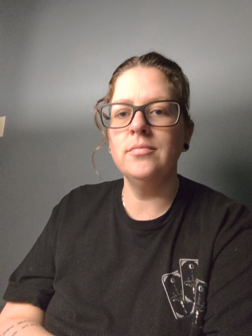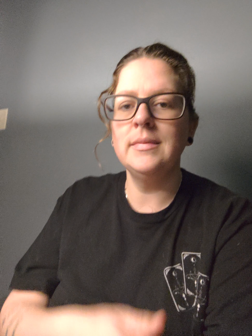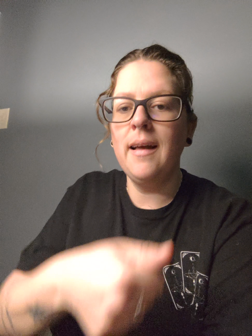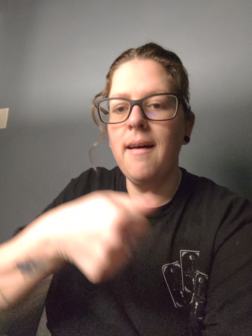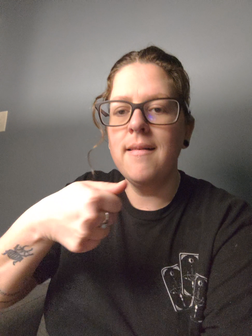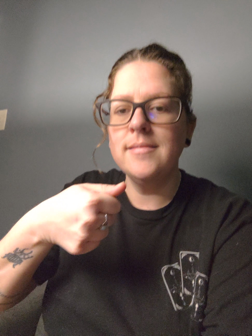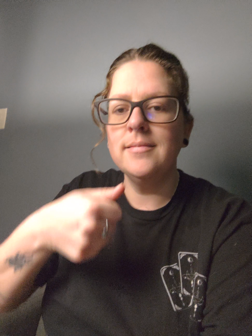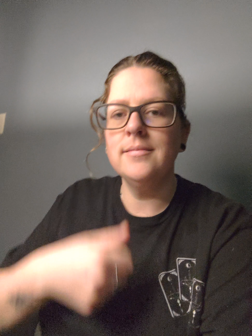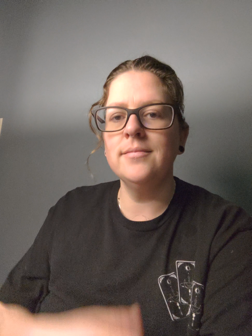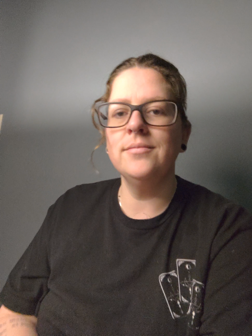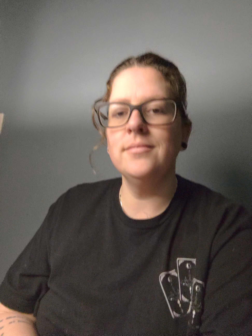hide